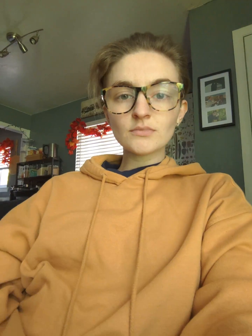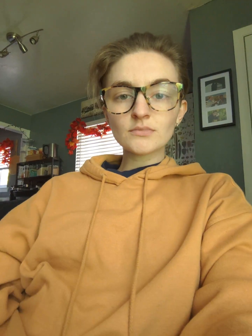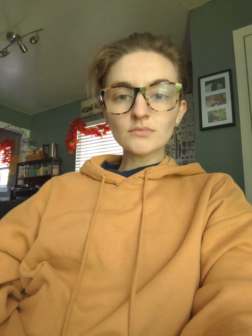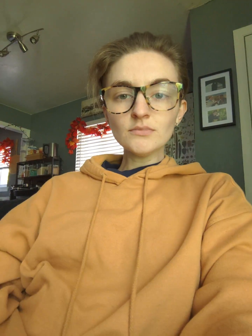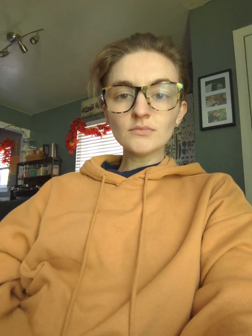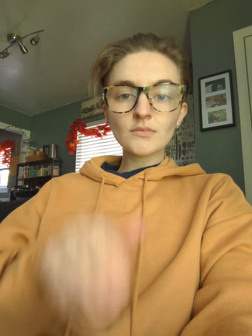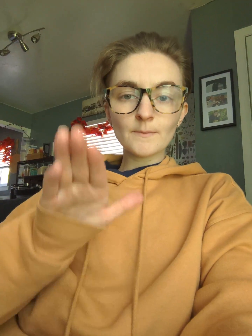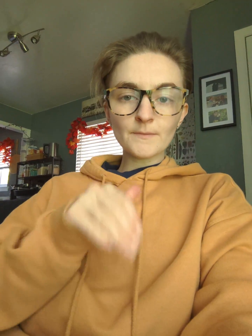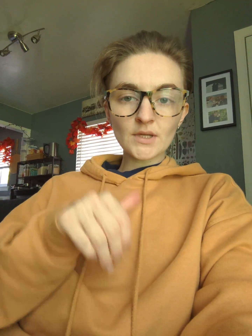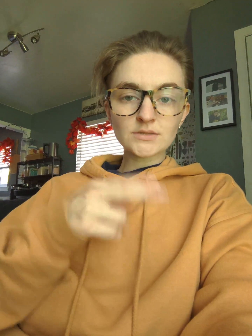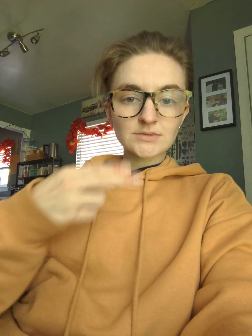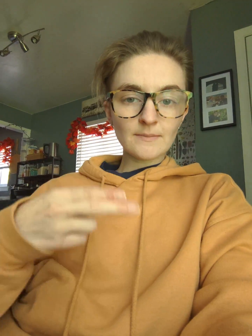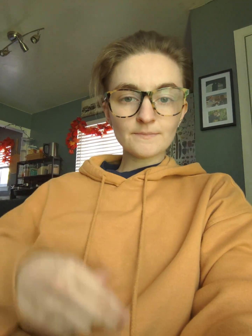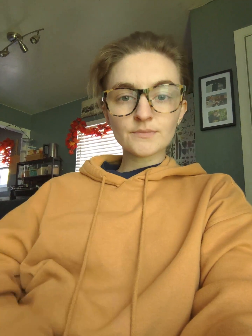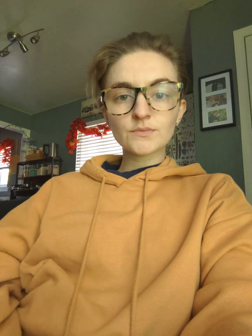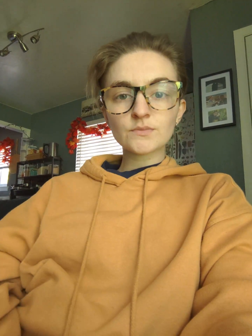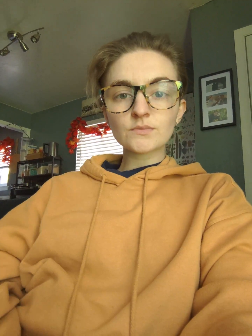pet's name